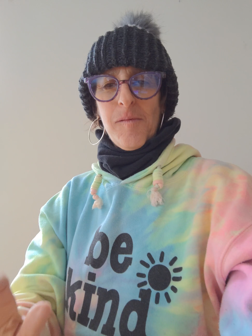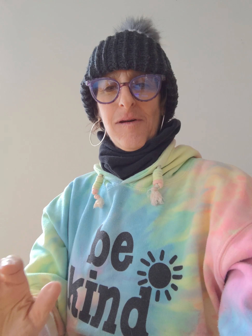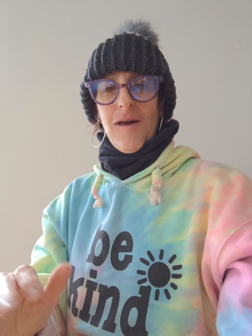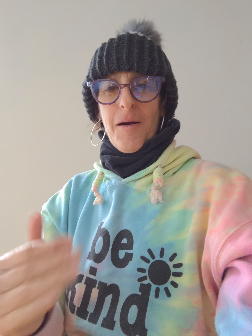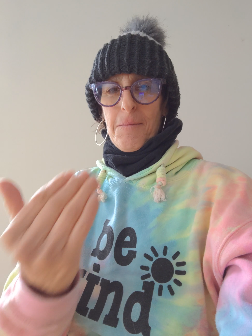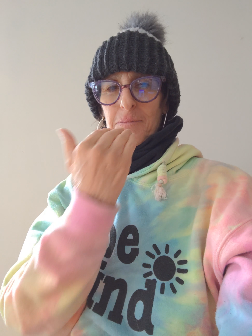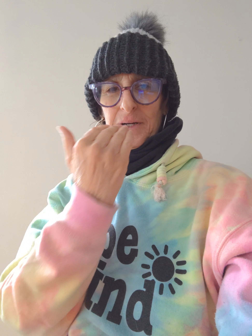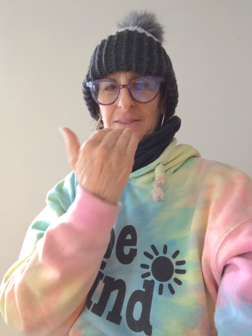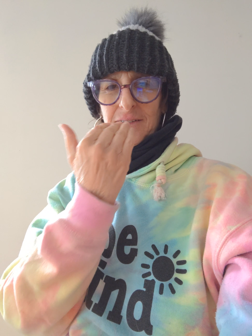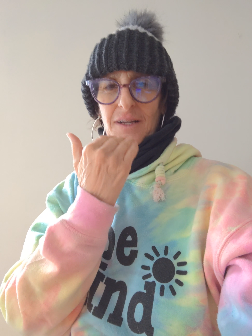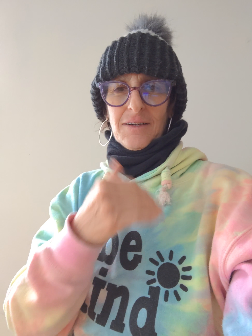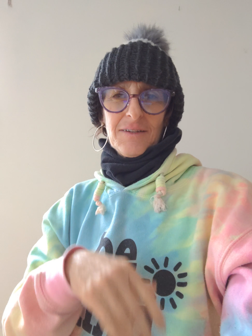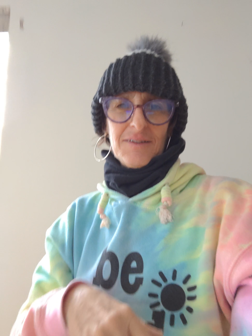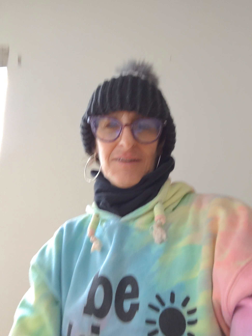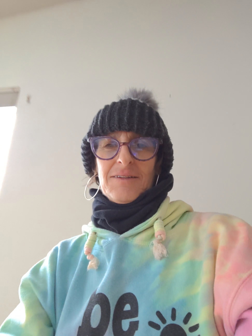pizza